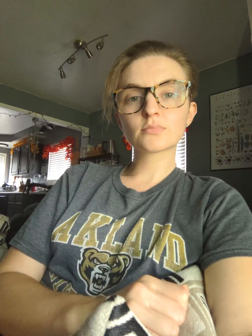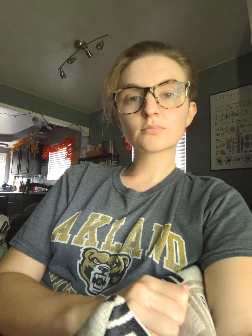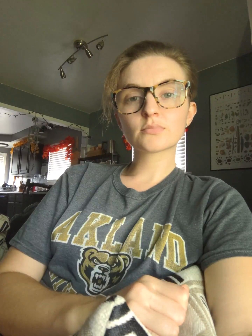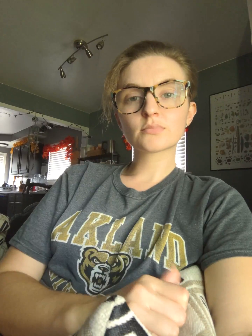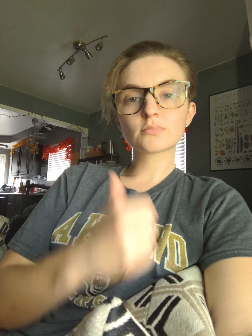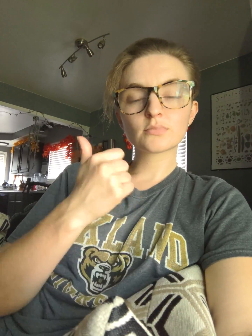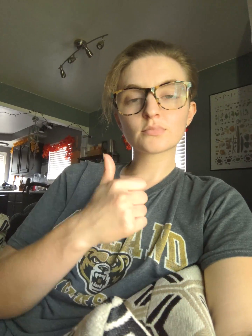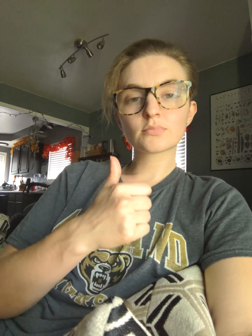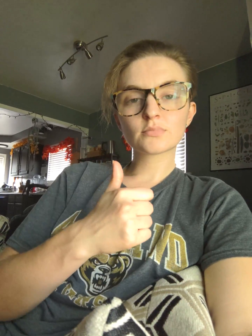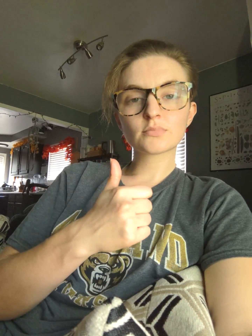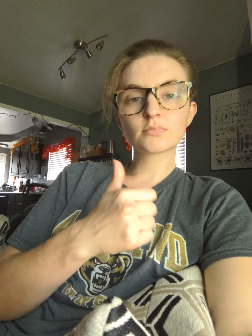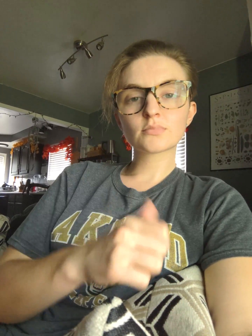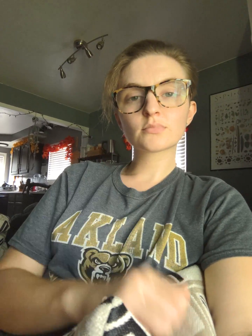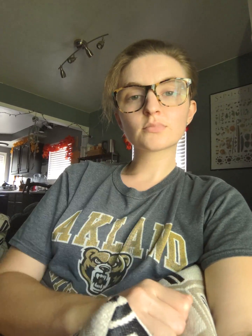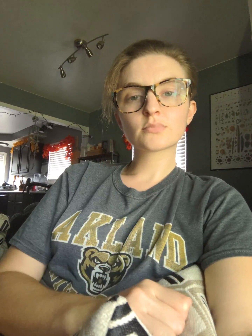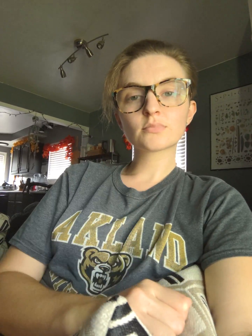help